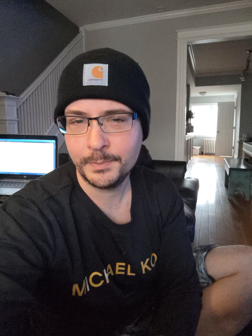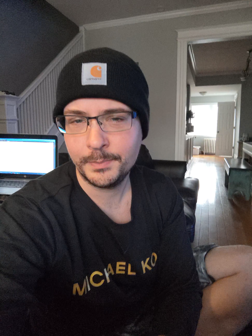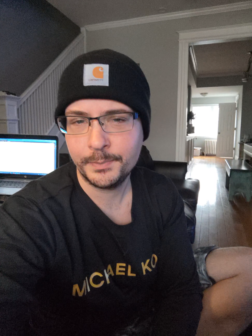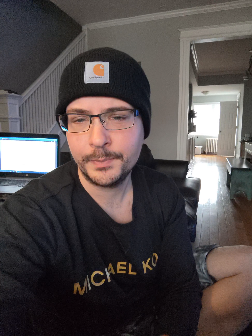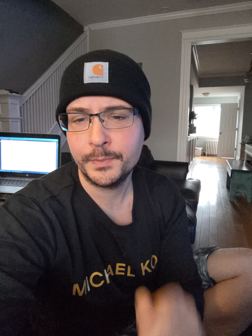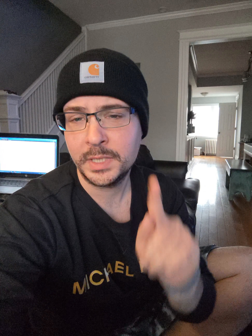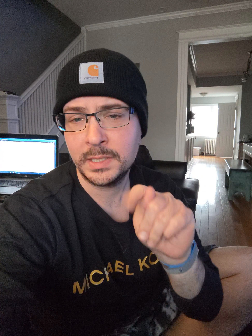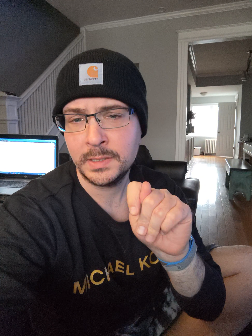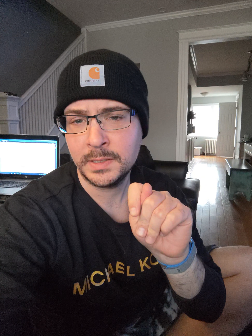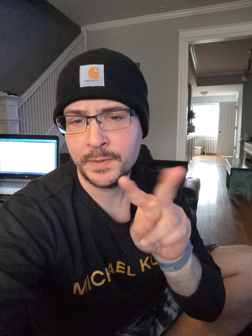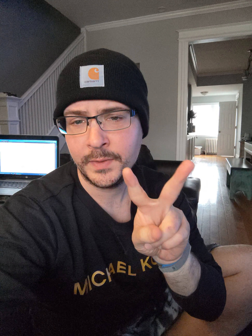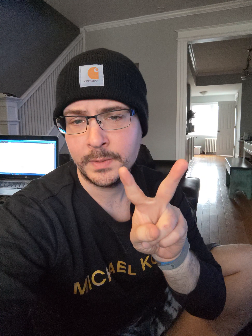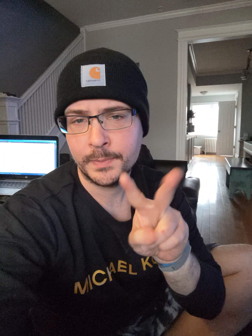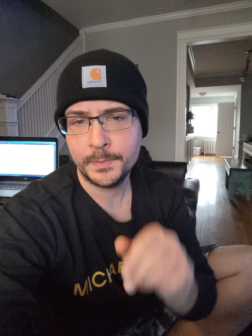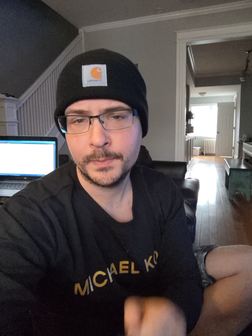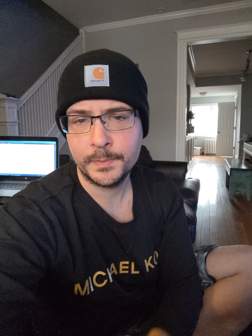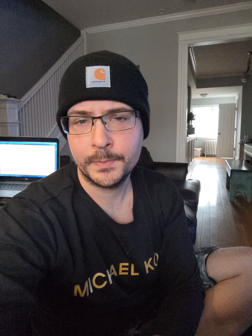TV